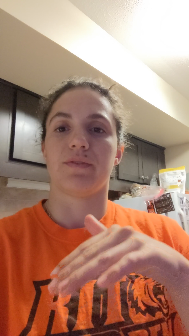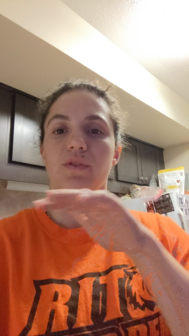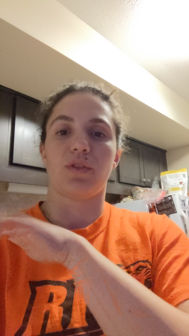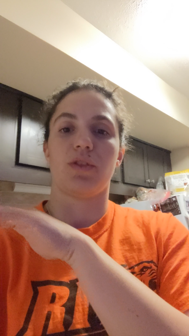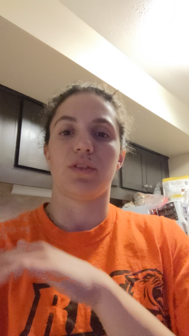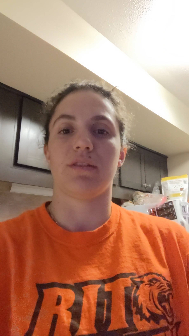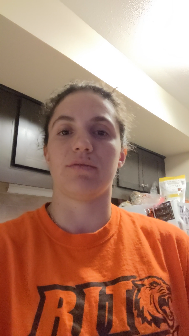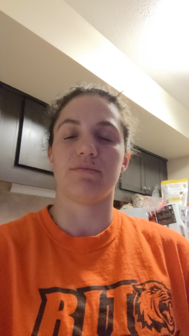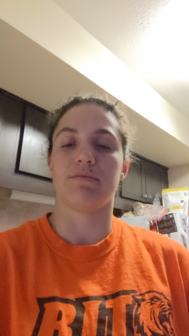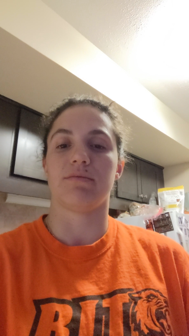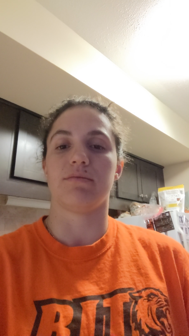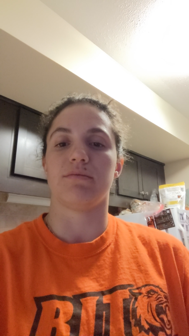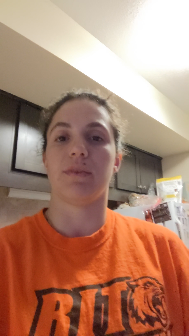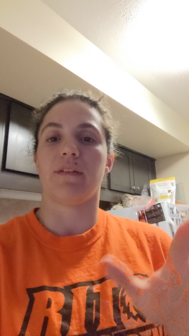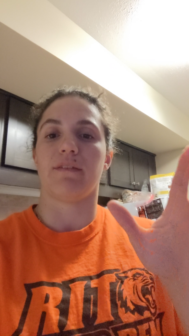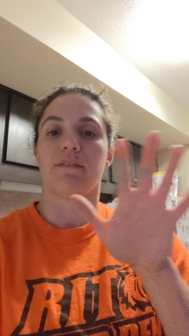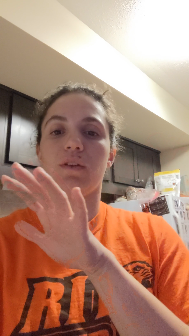full